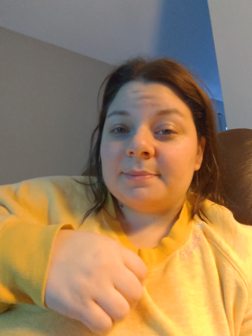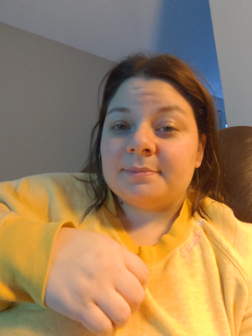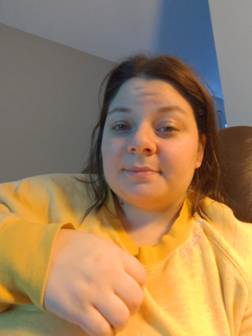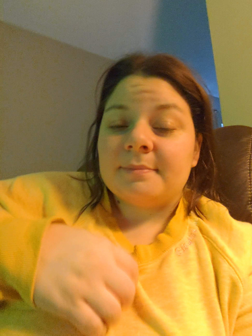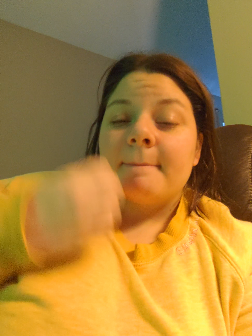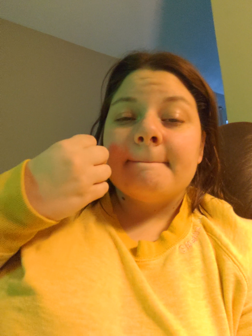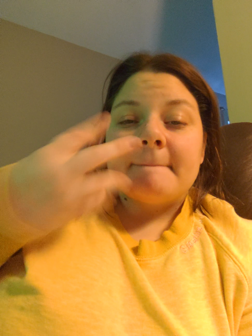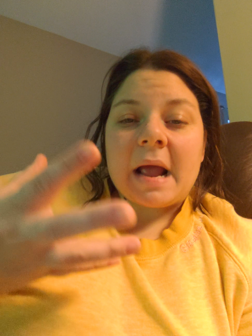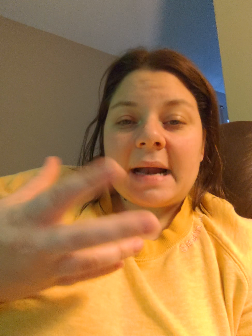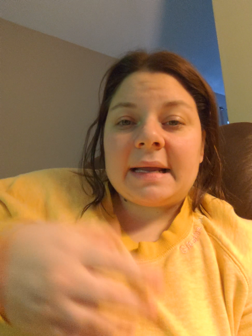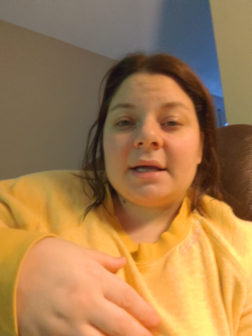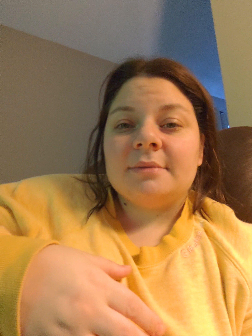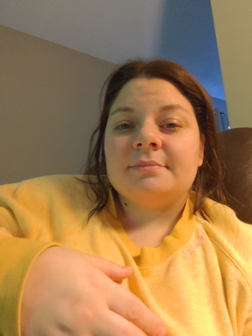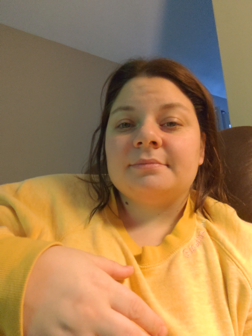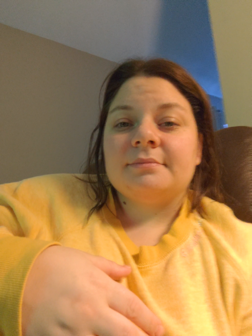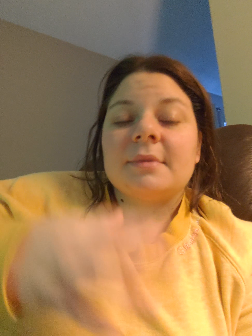many